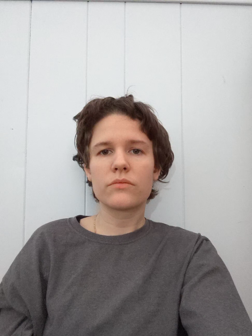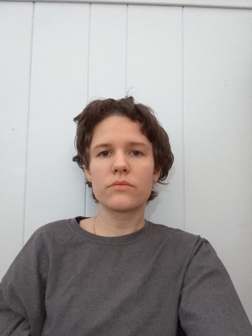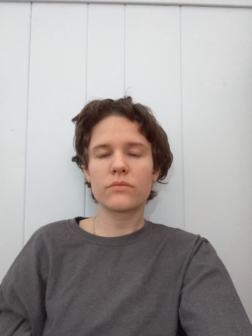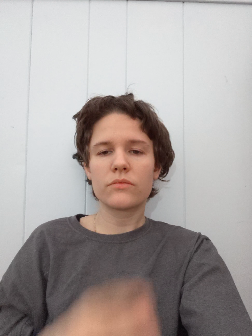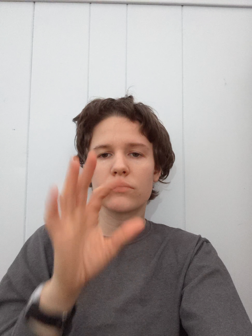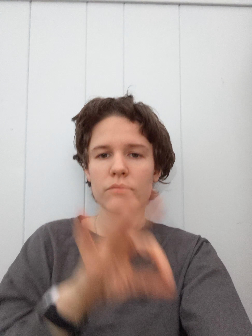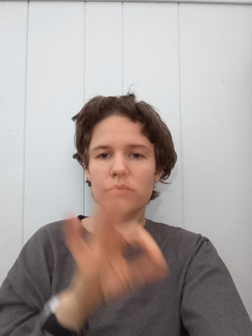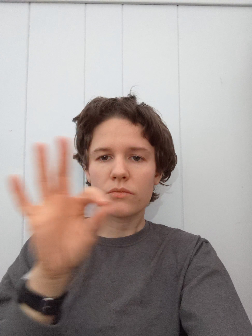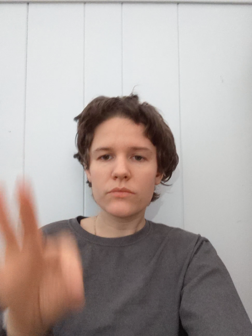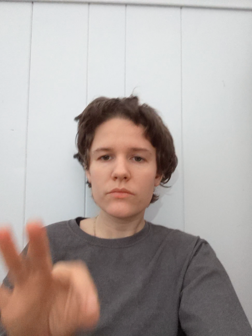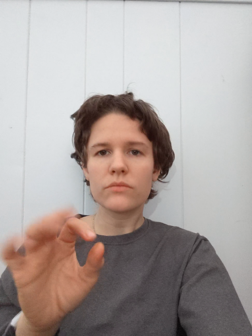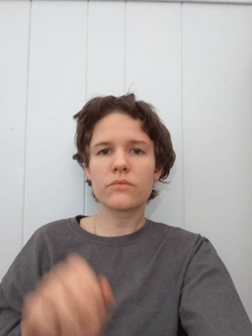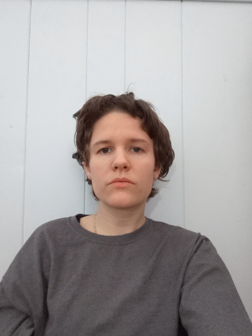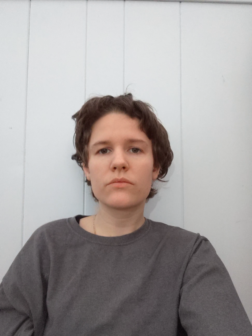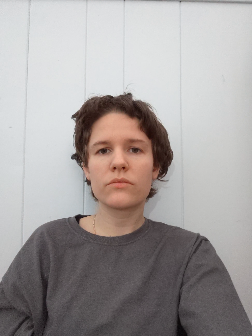french fries